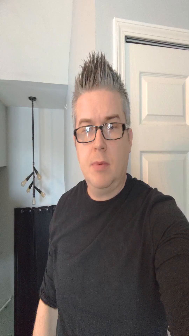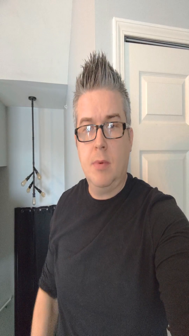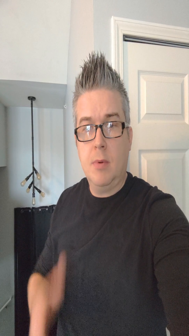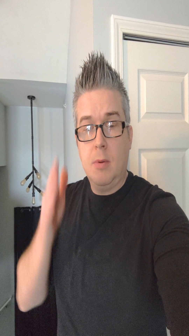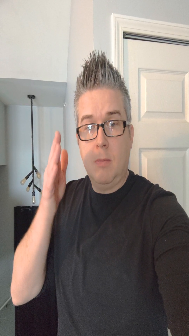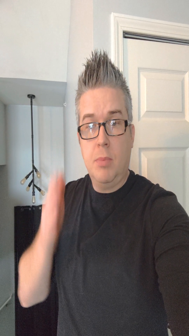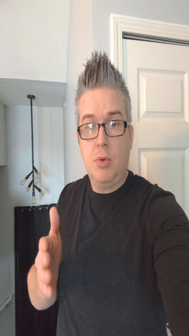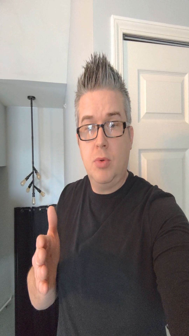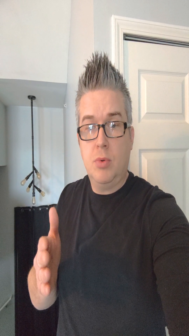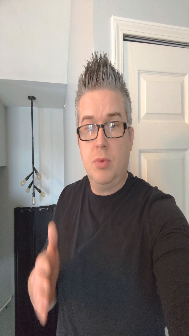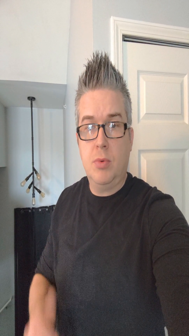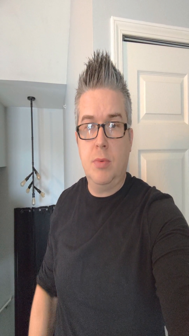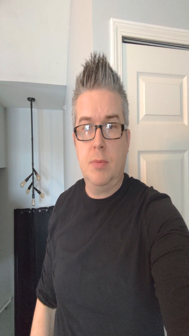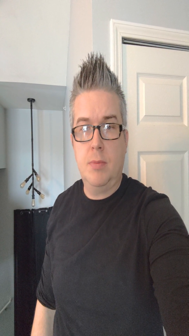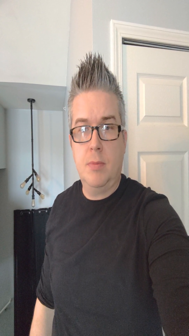person